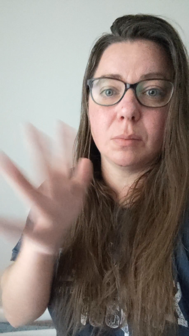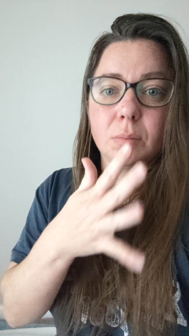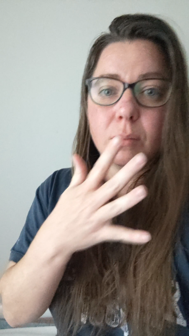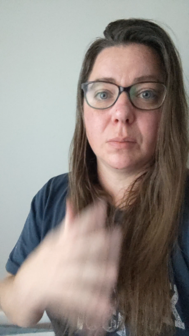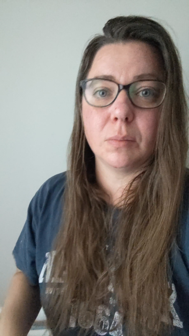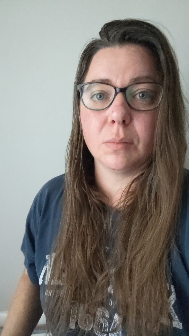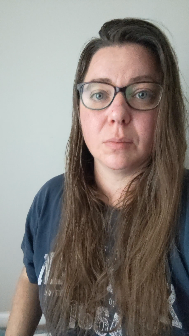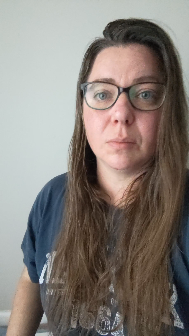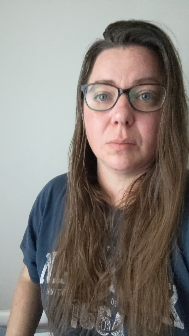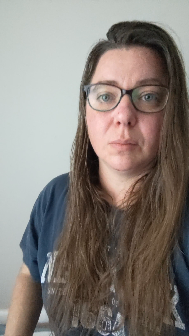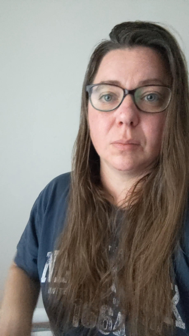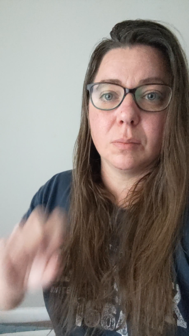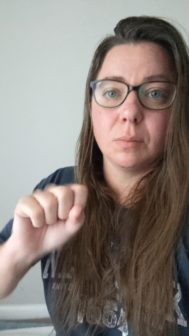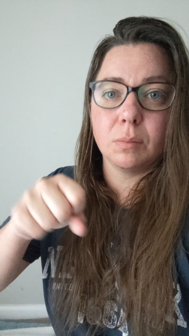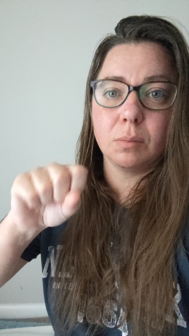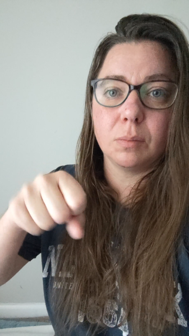motorcycle